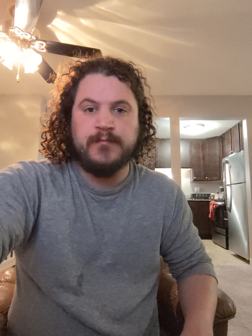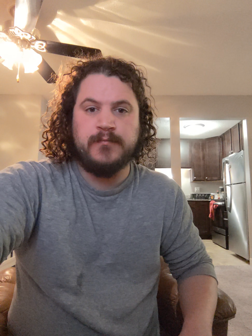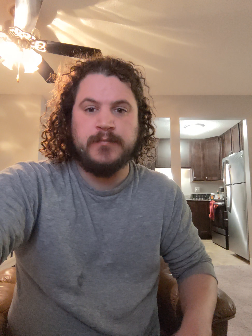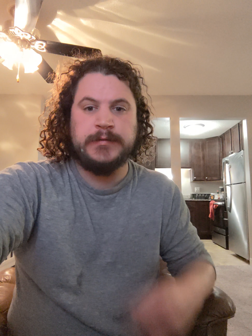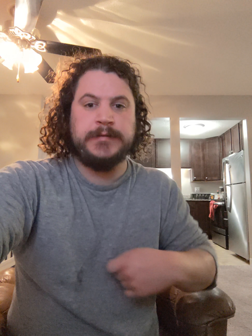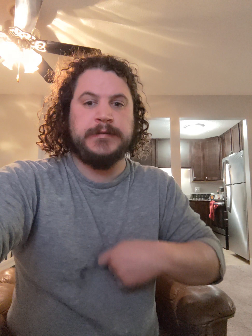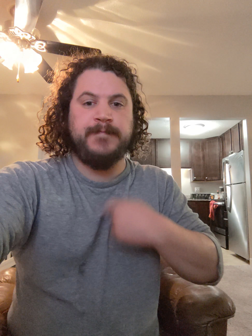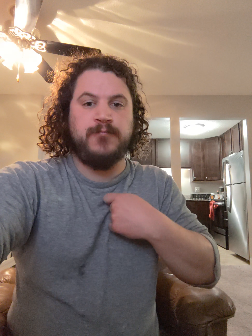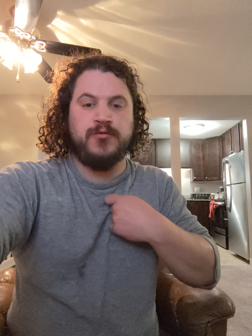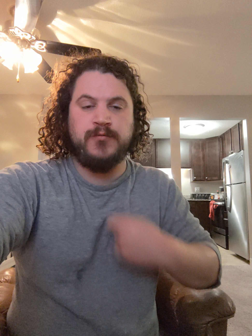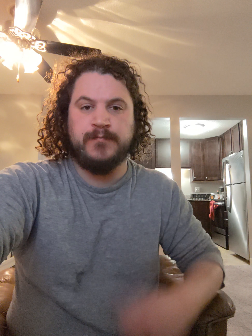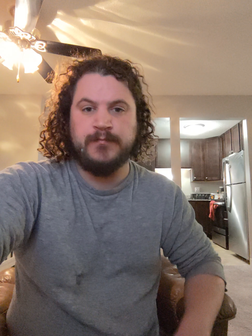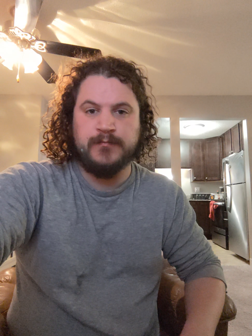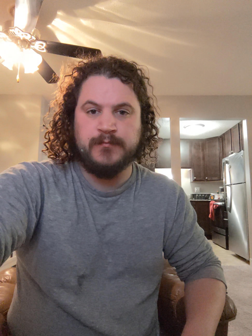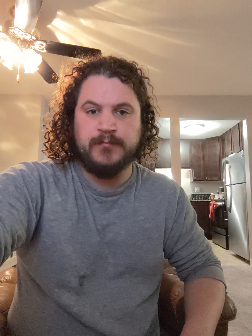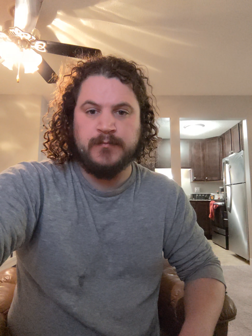zipper